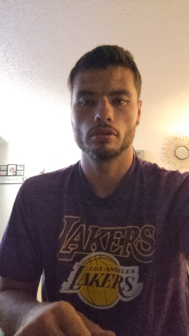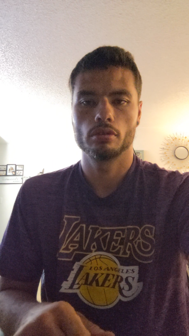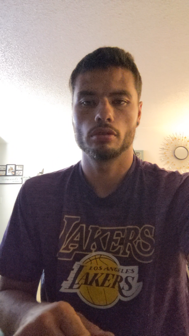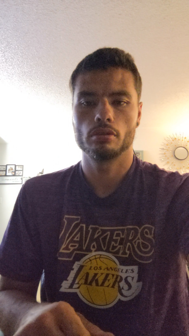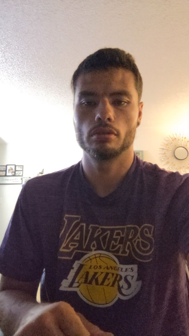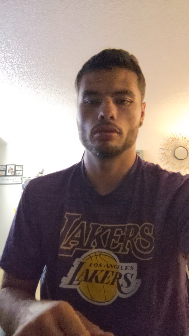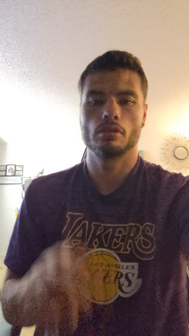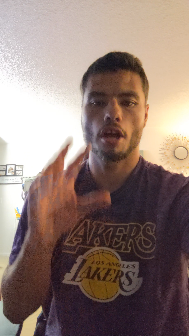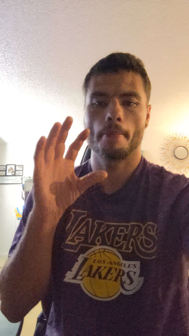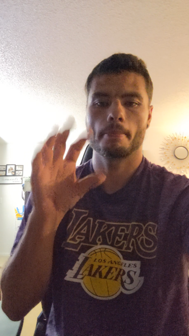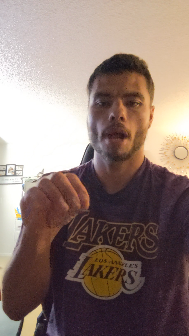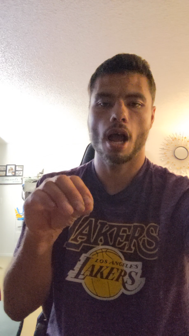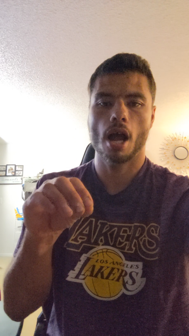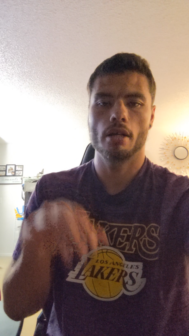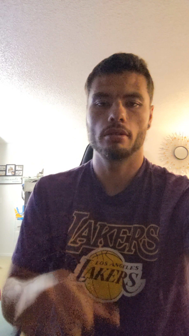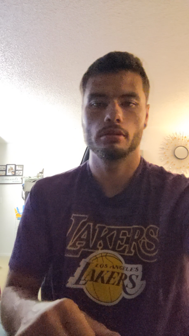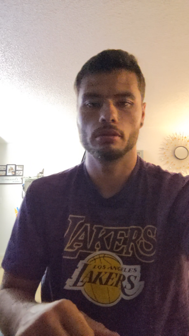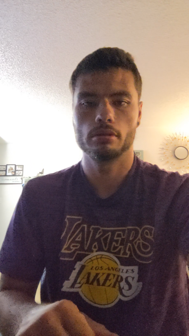bite